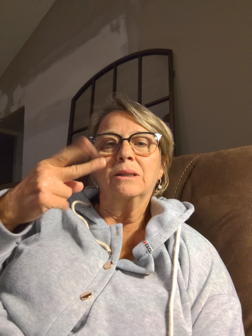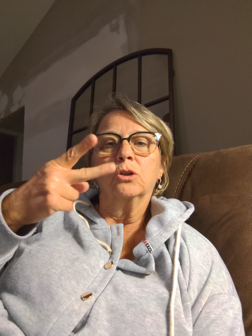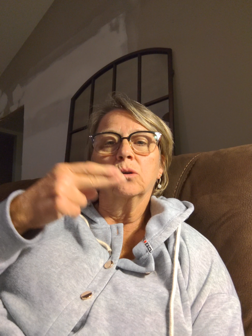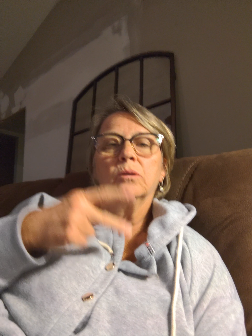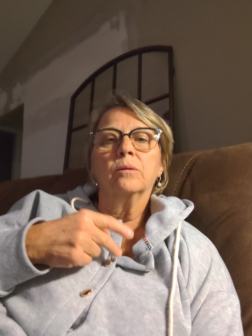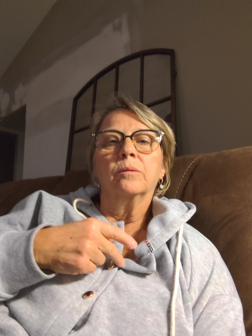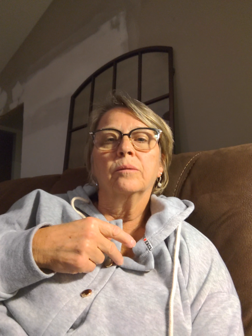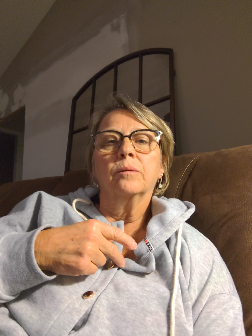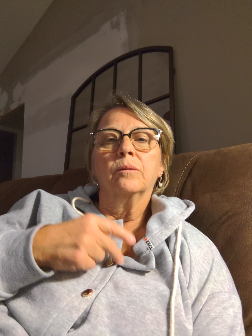scissors